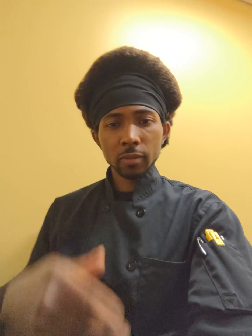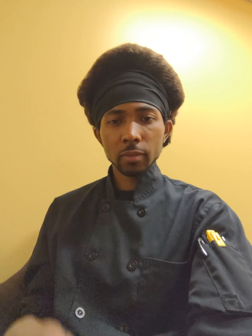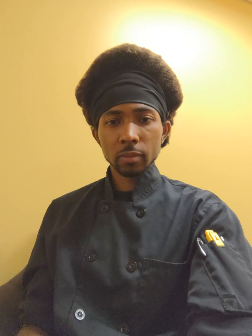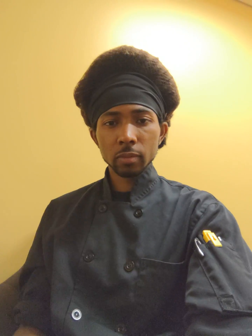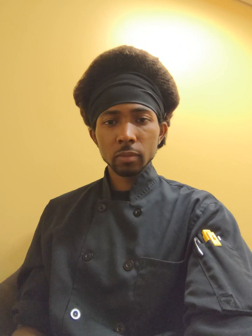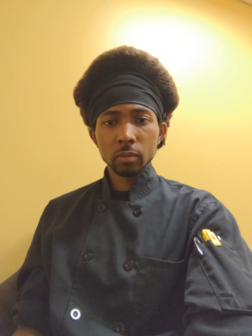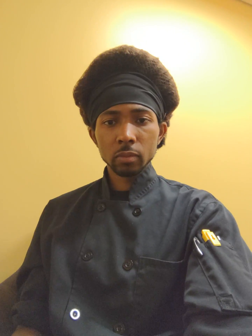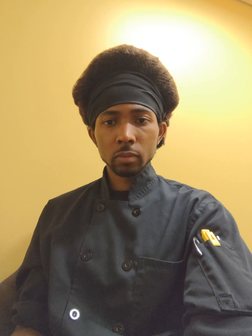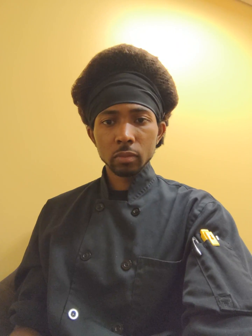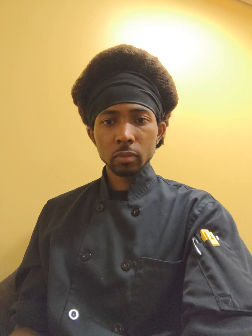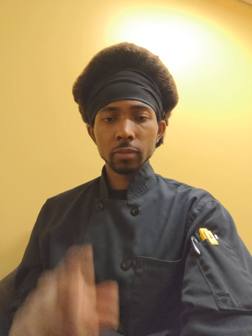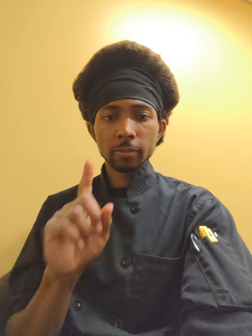bump